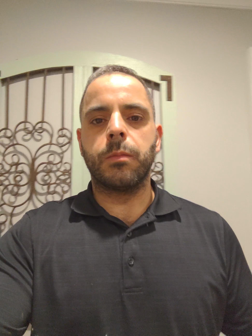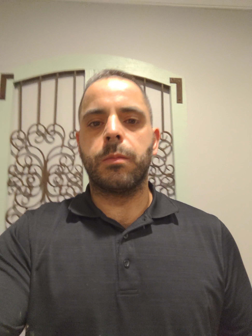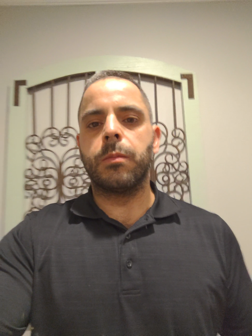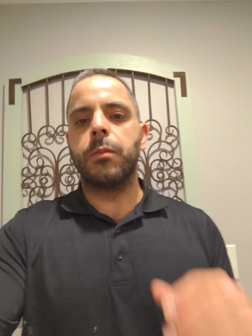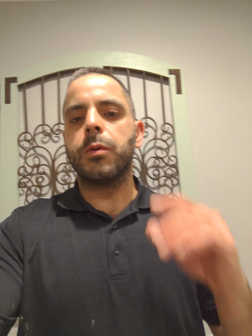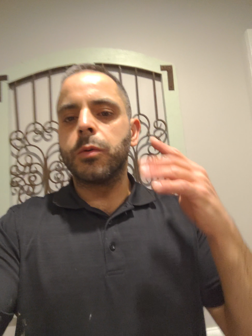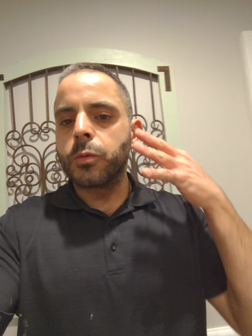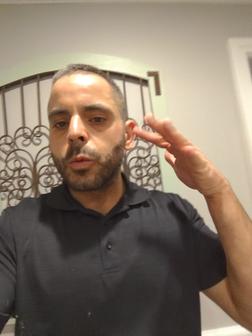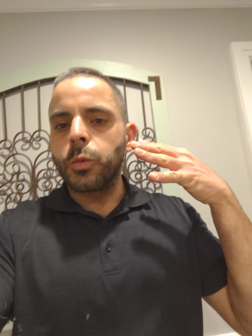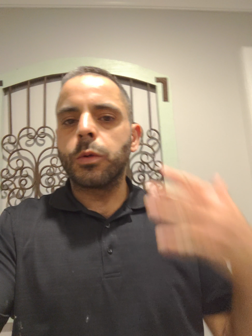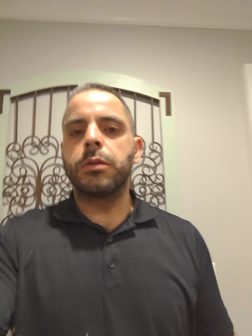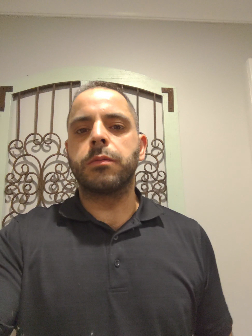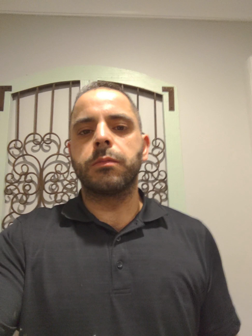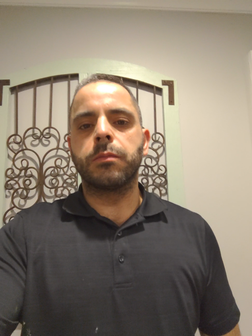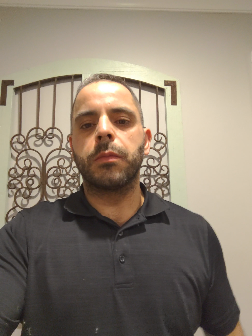noisy